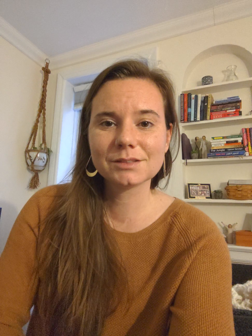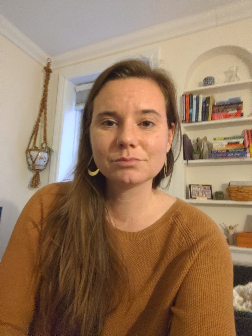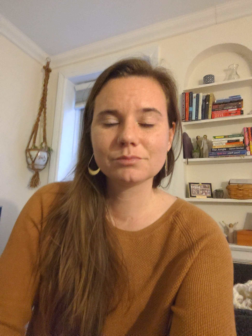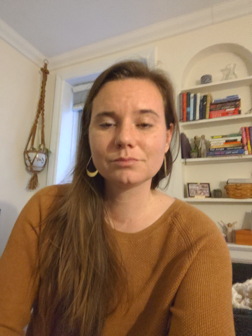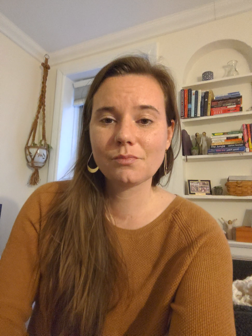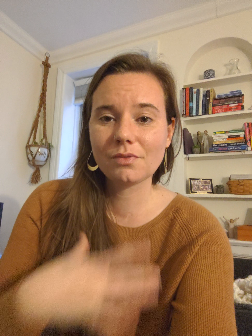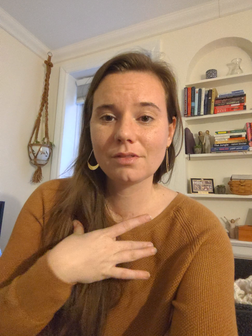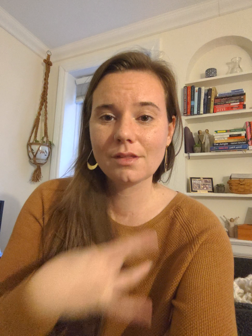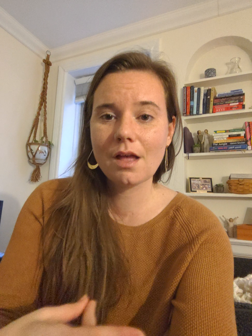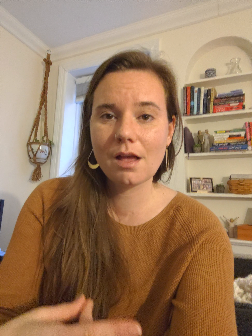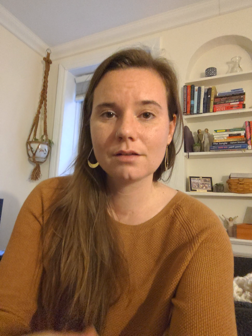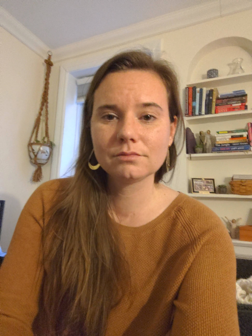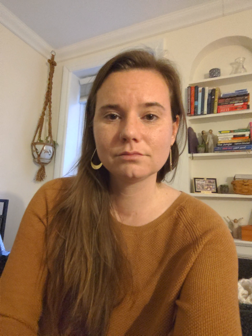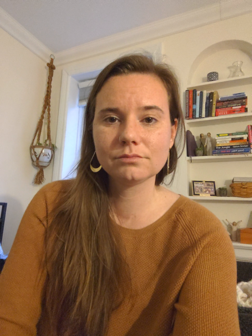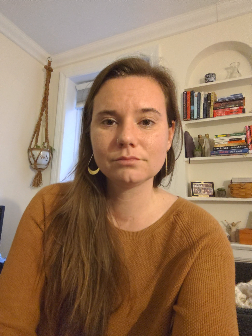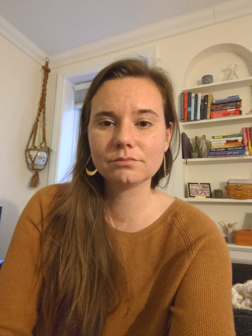like